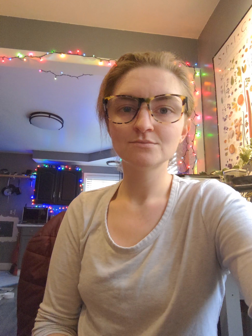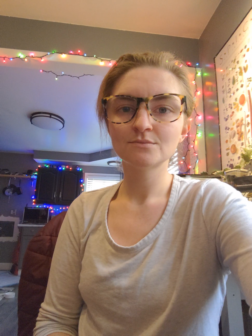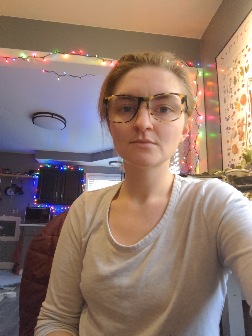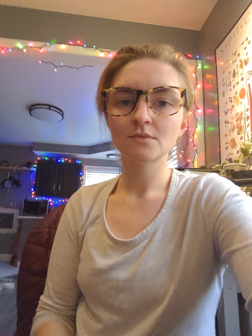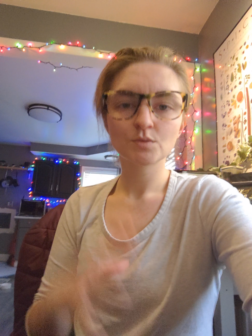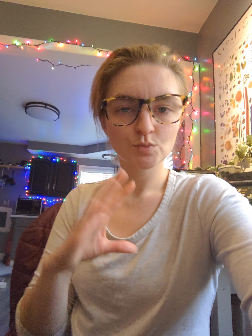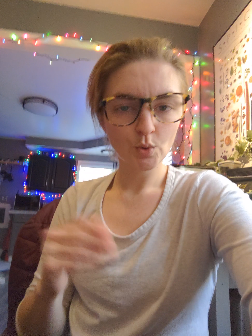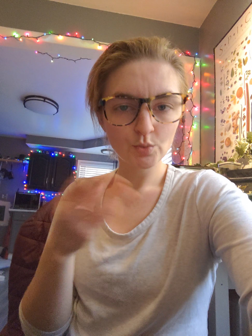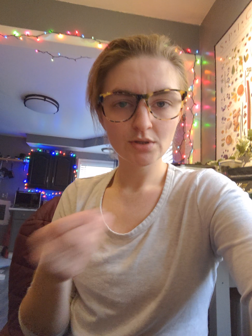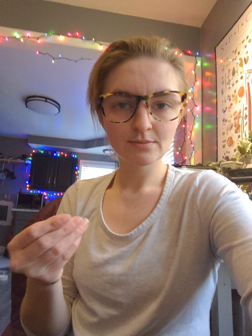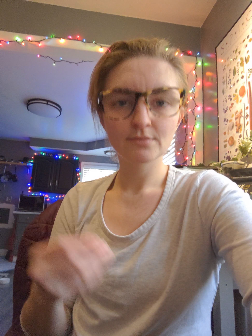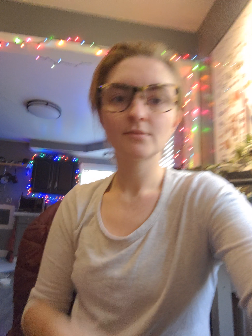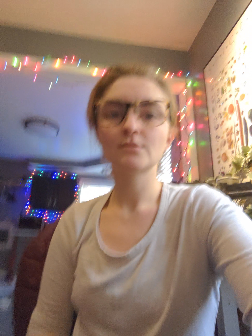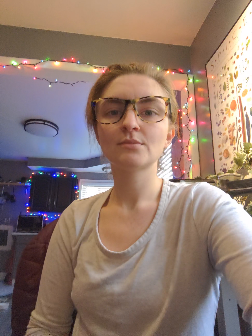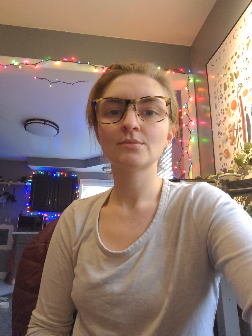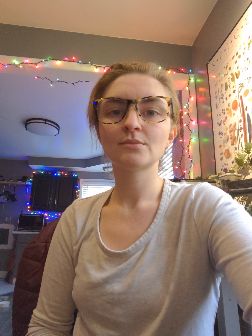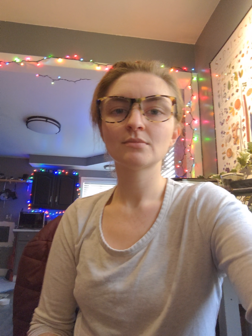story